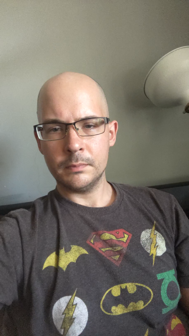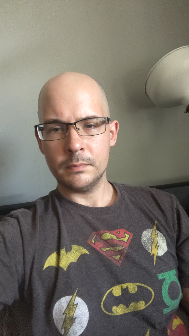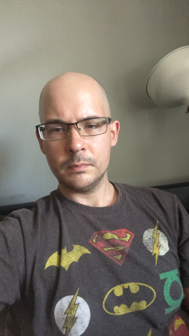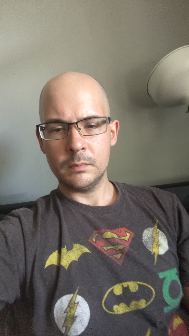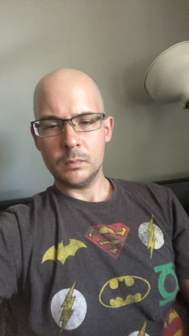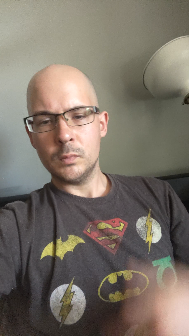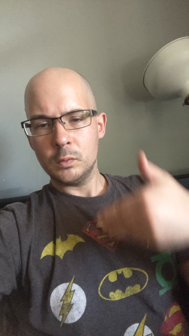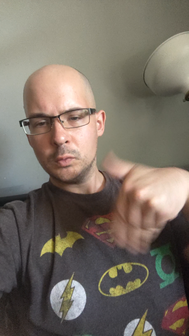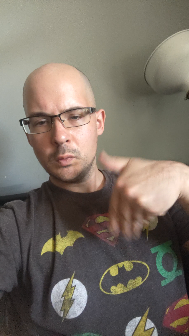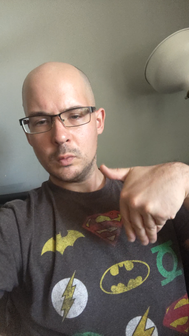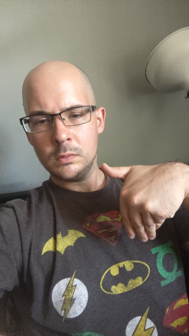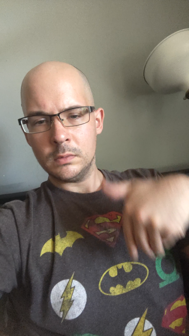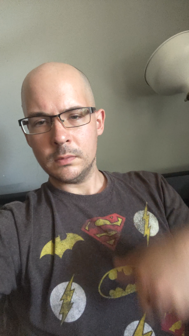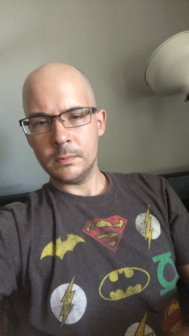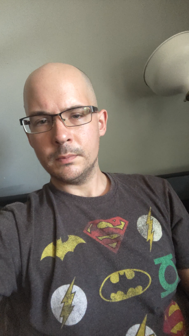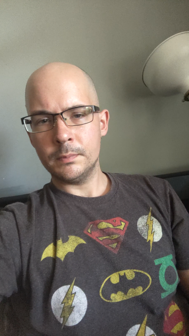shorts